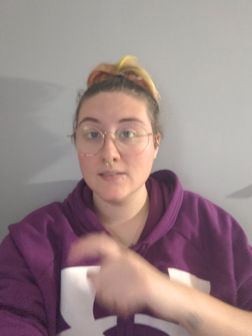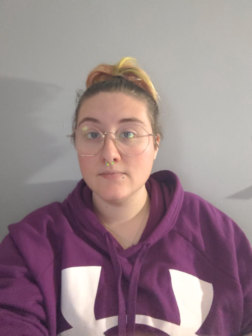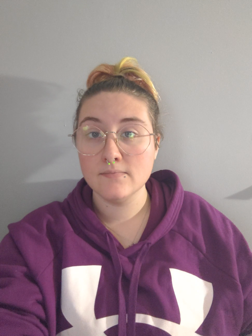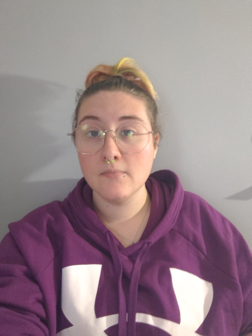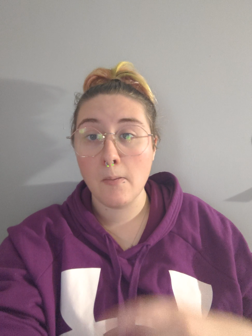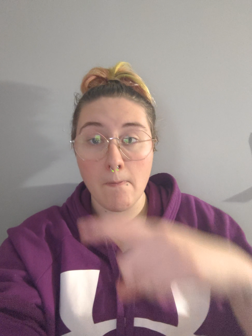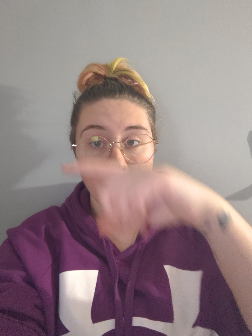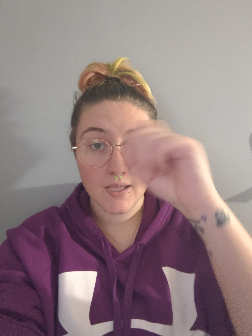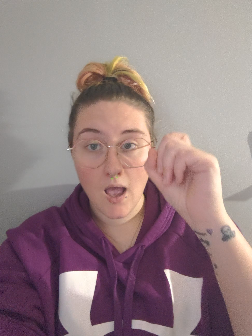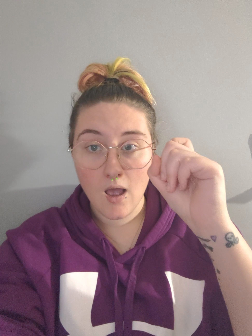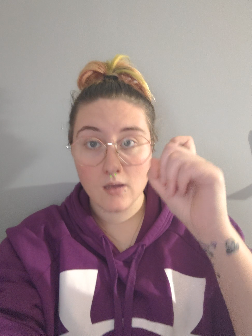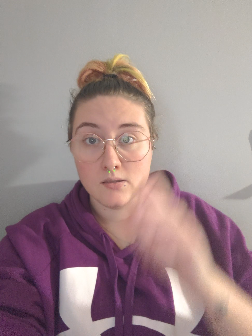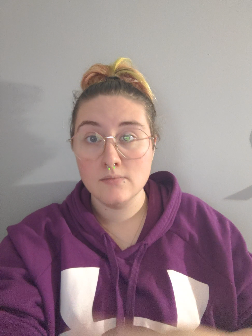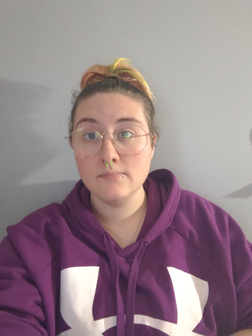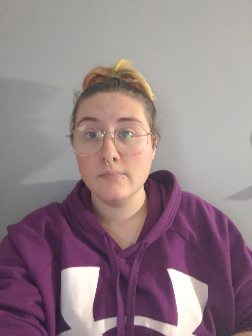because